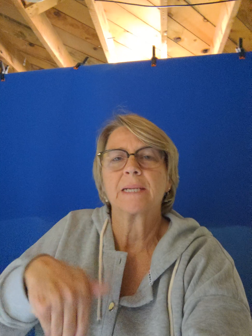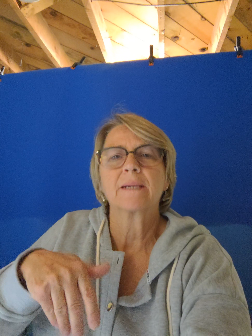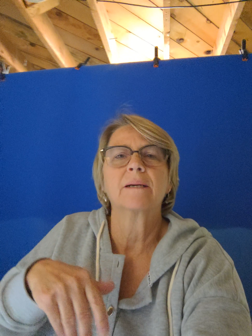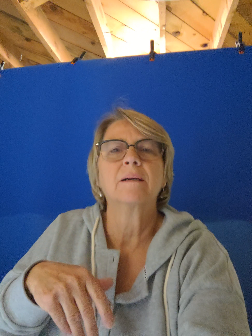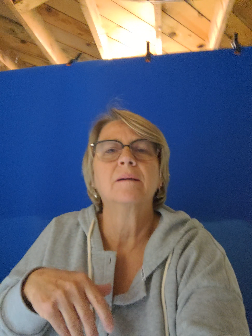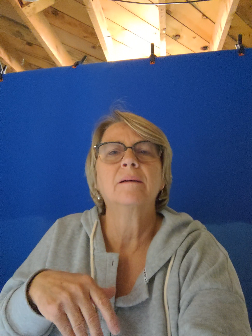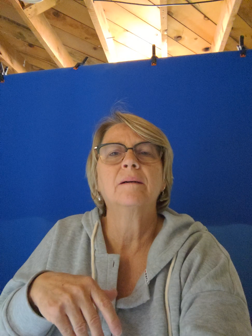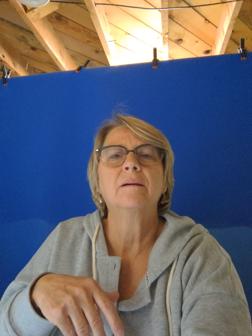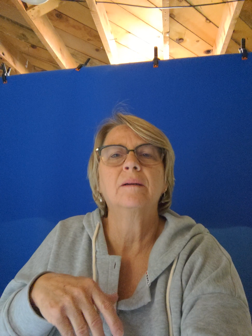puppy